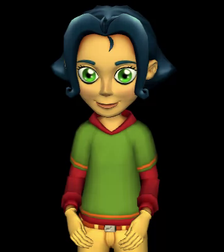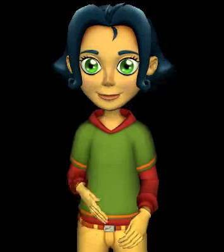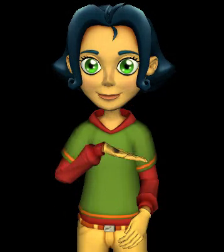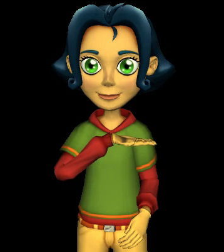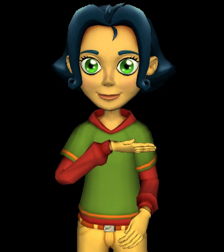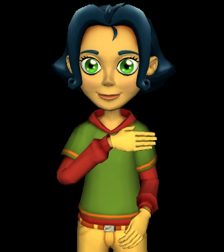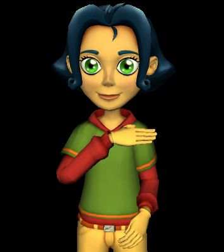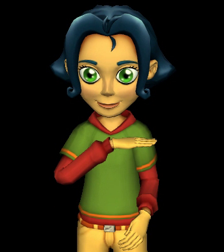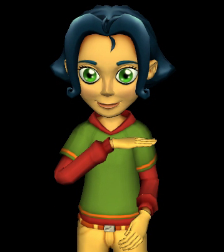مسؤول